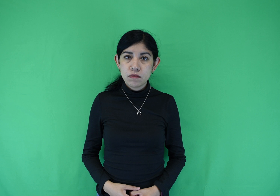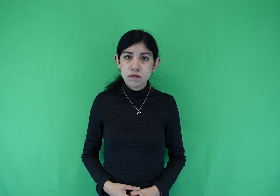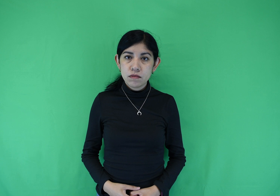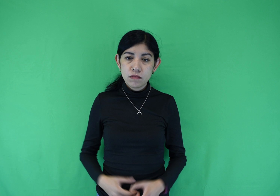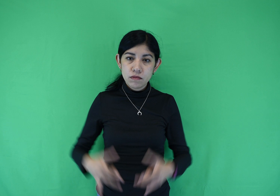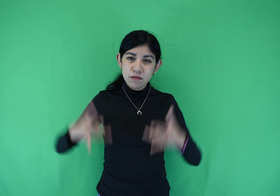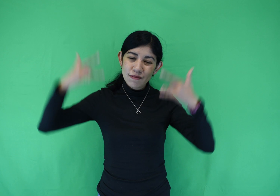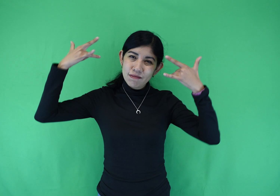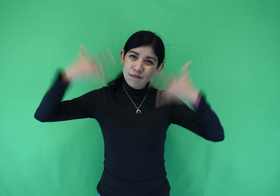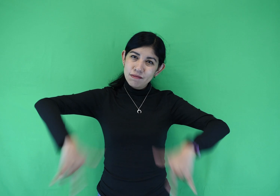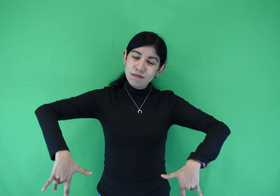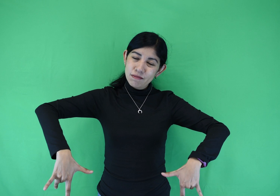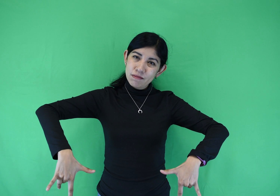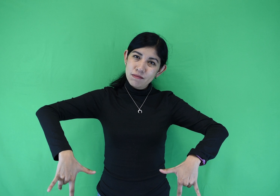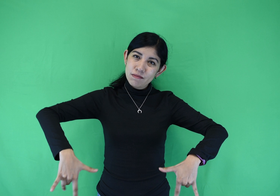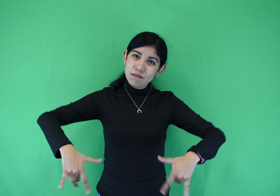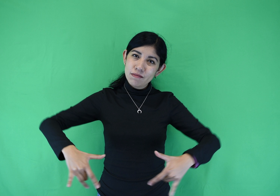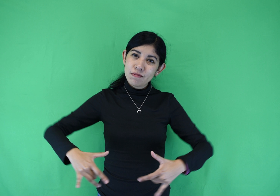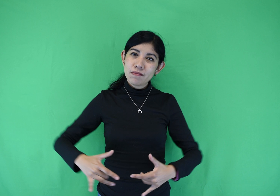dolor